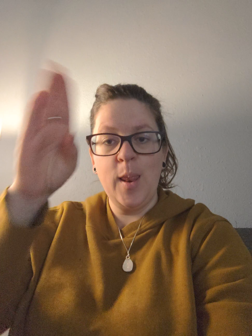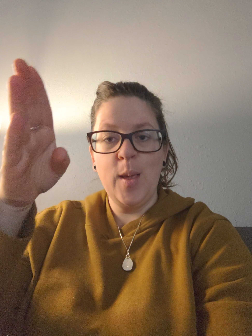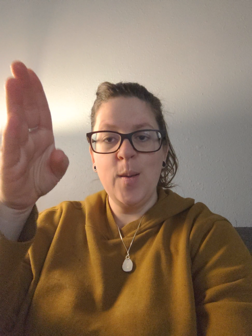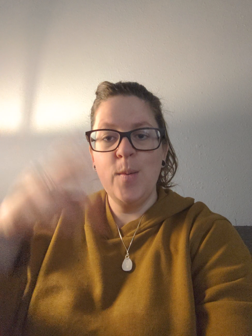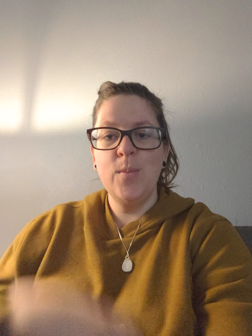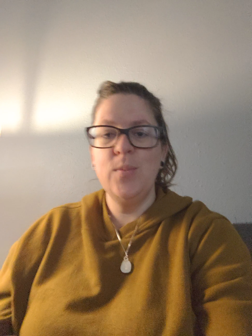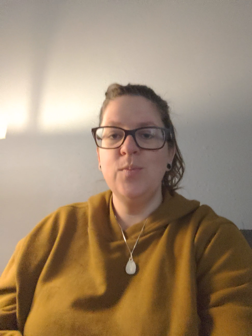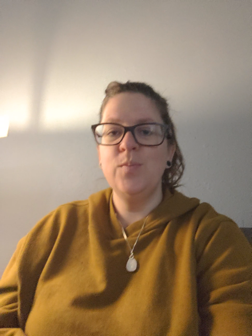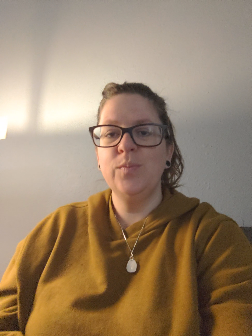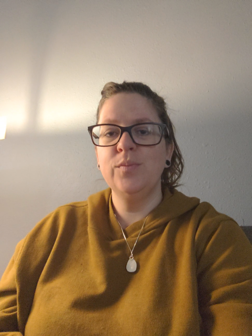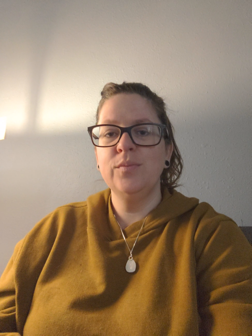hello